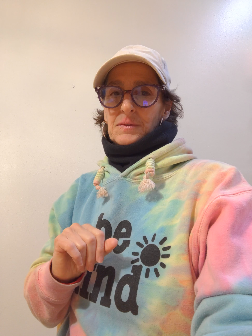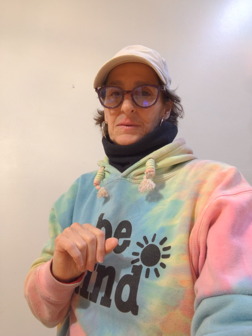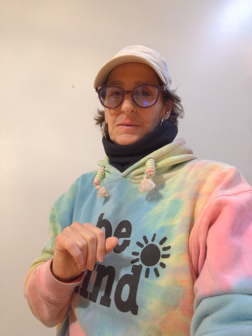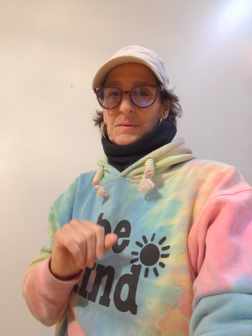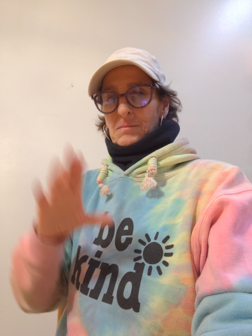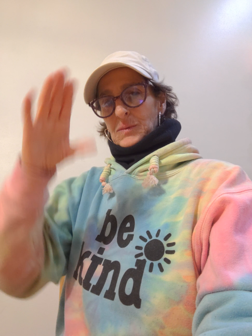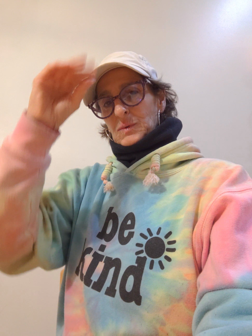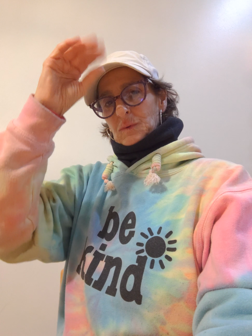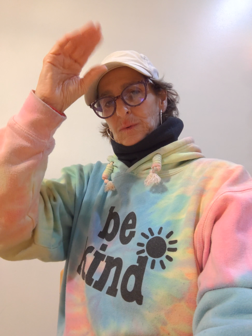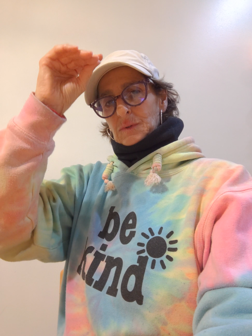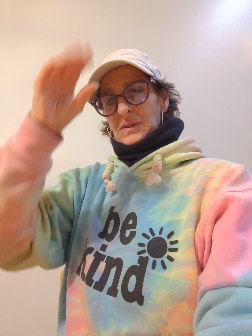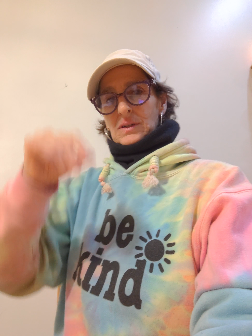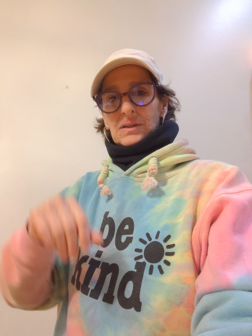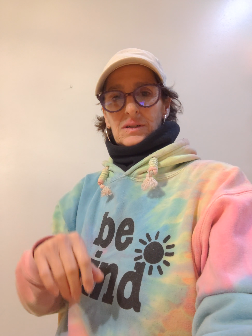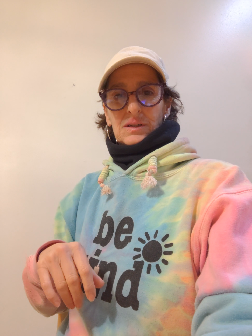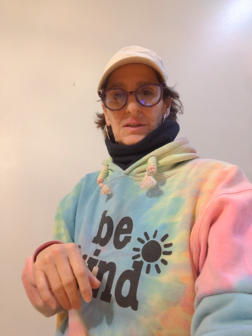boy